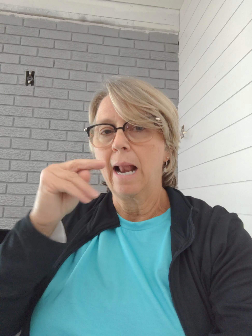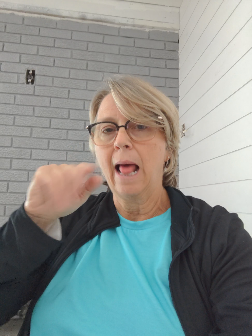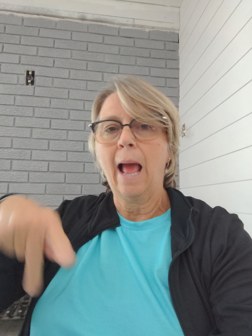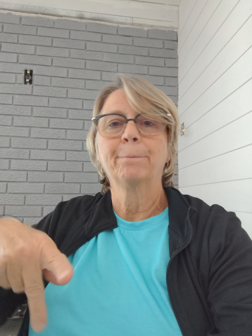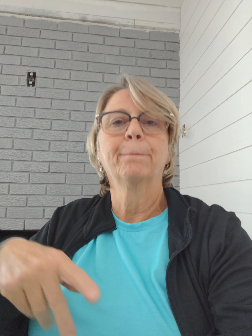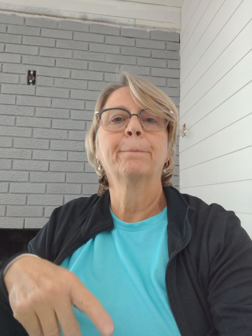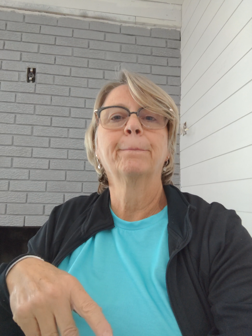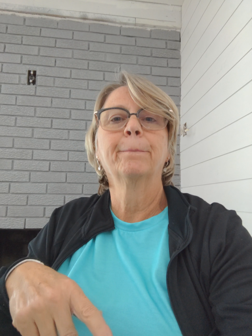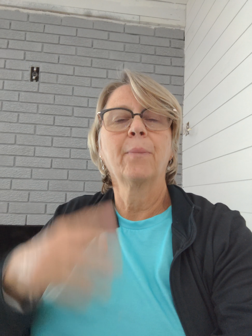nap